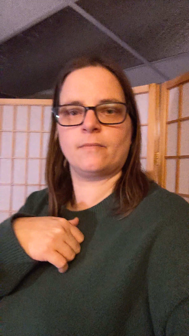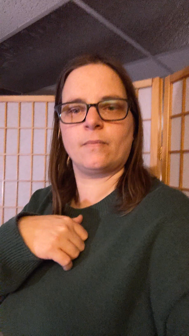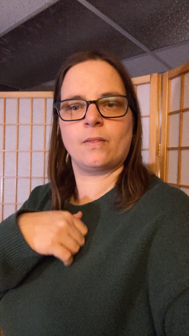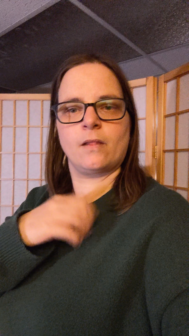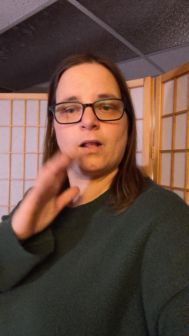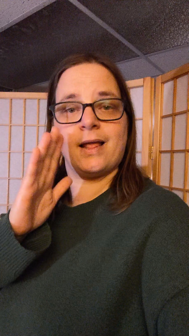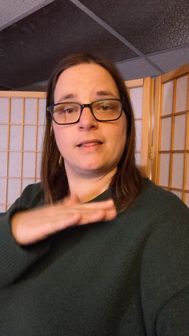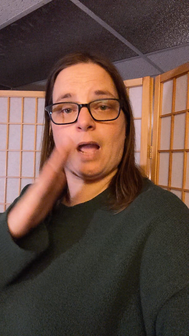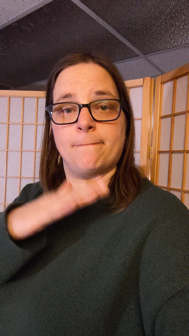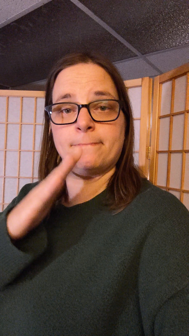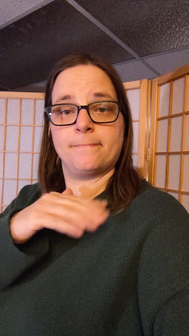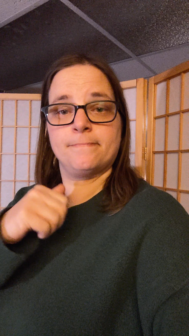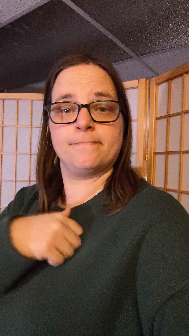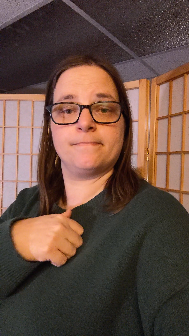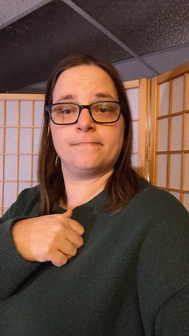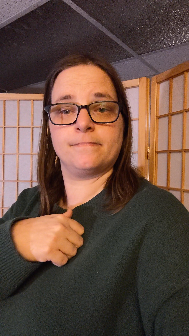clap